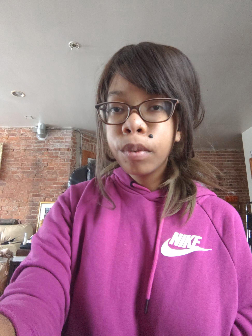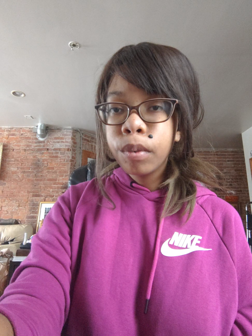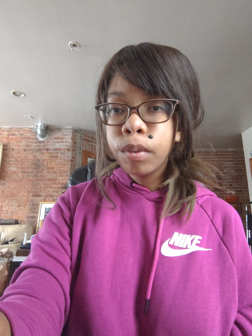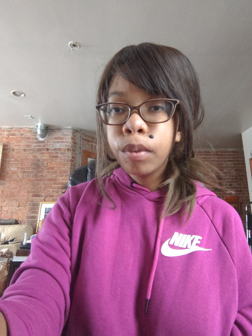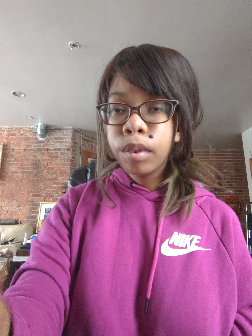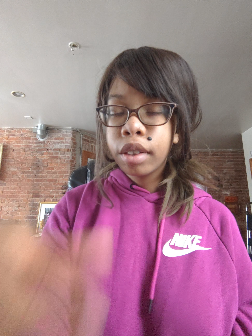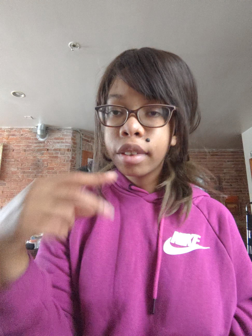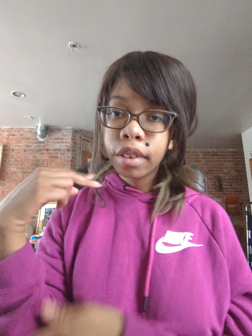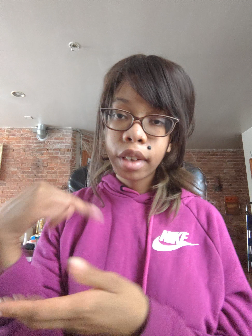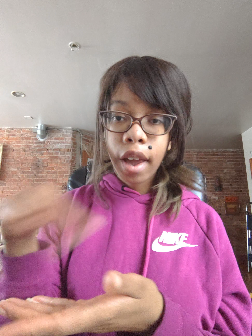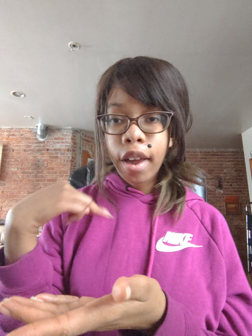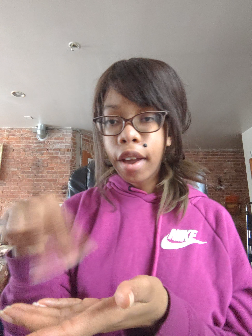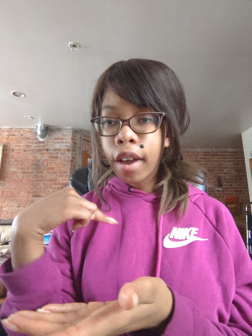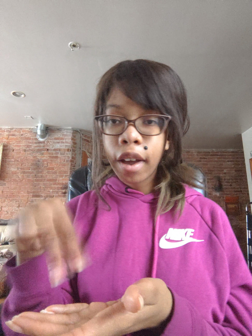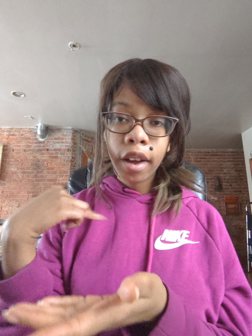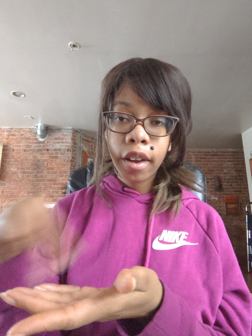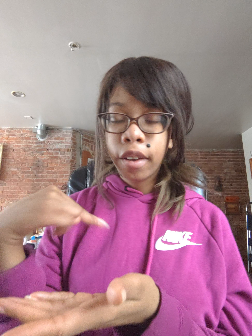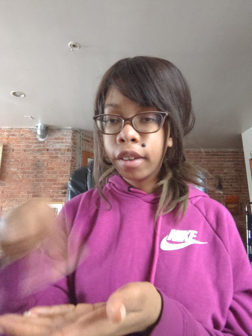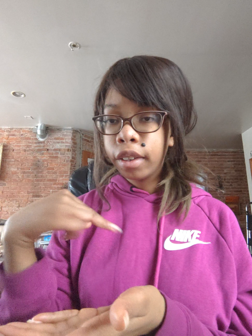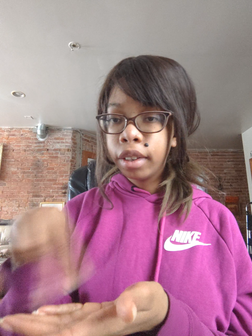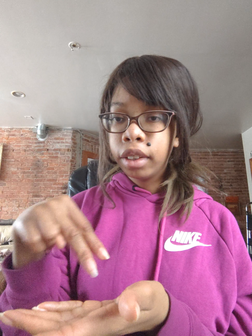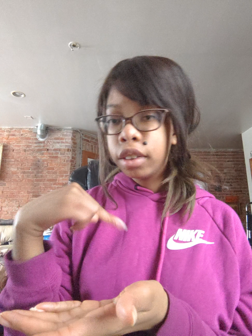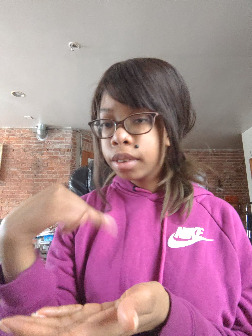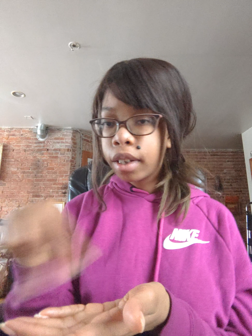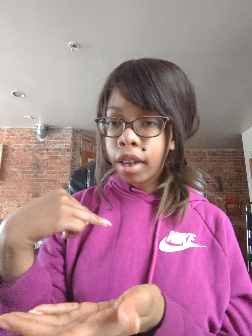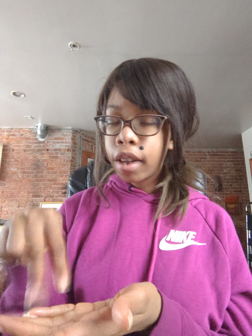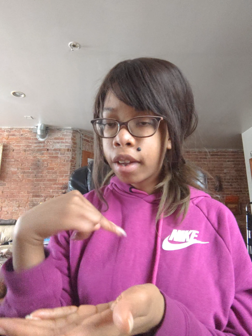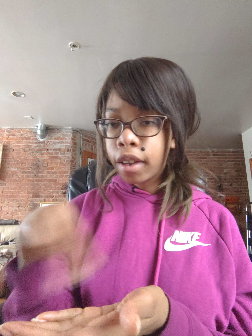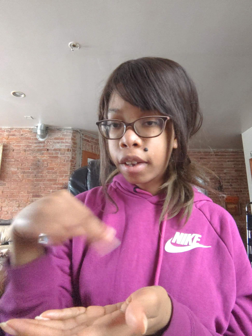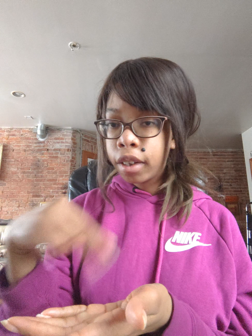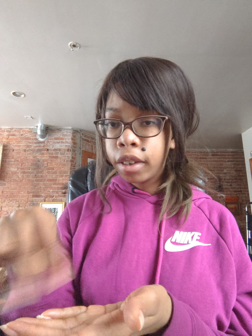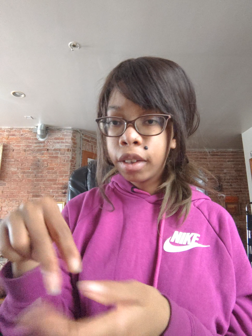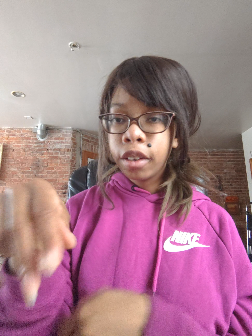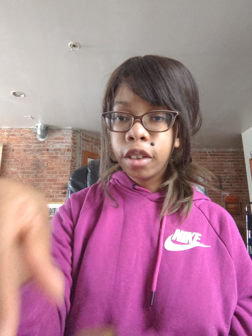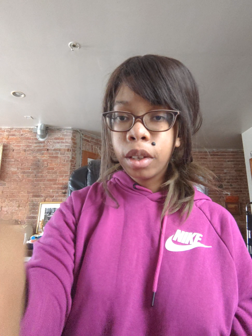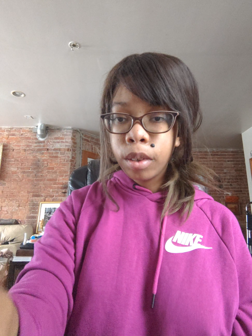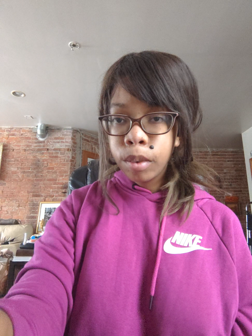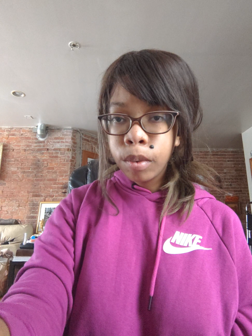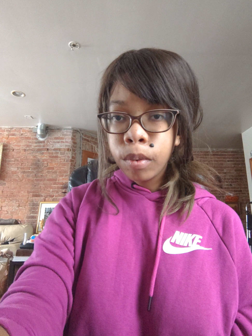dance